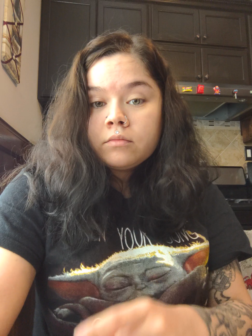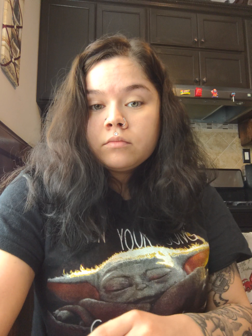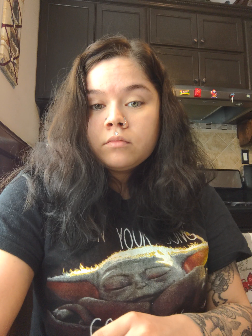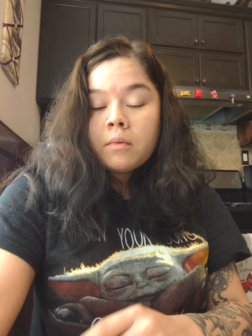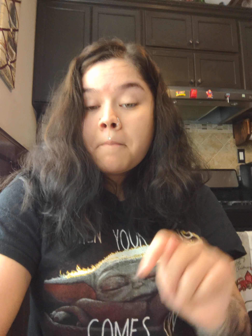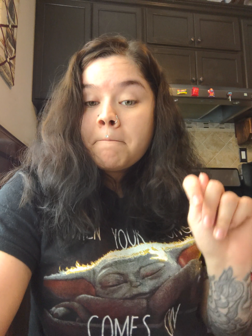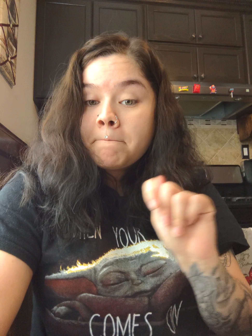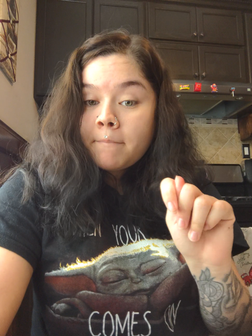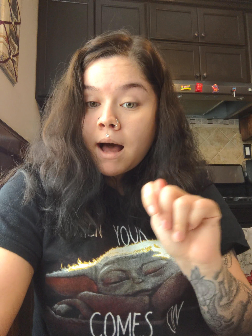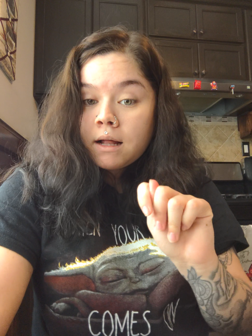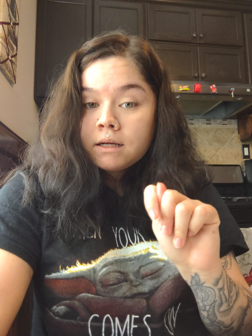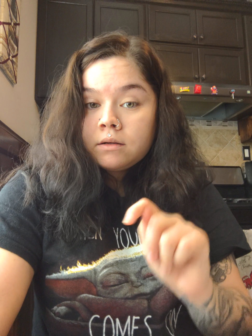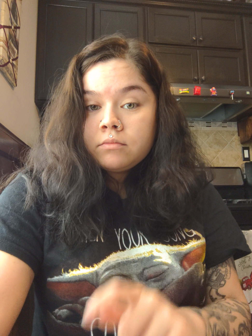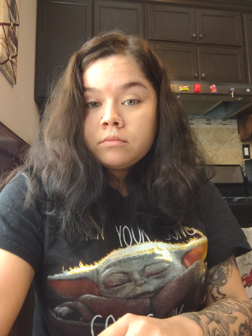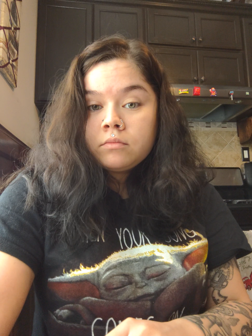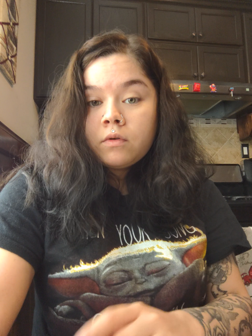potty